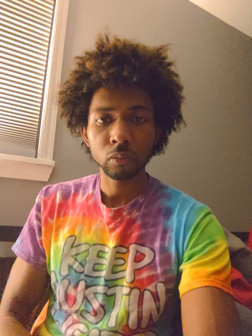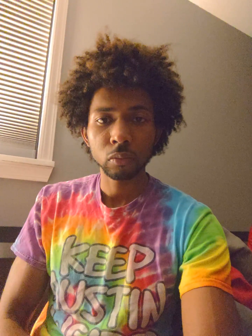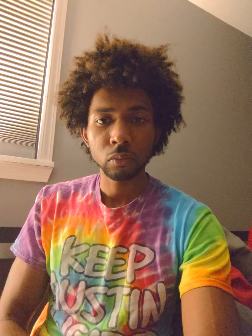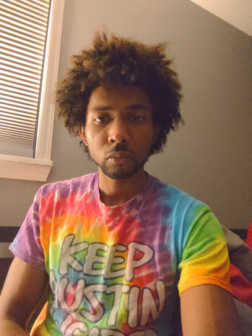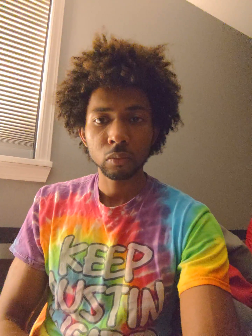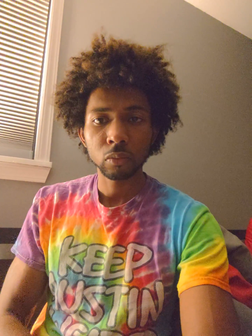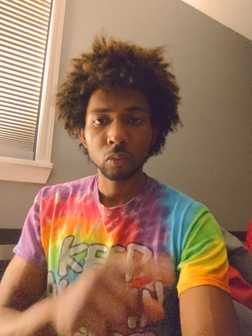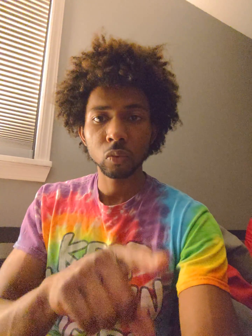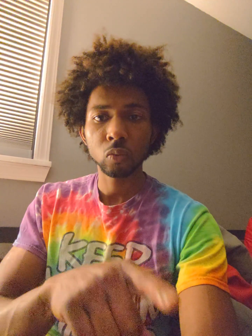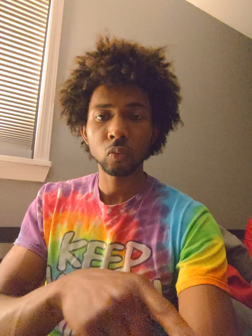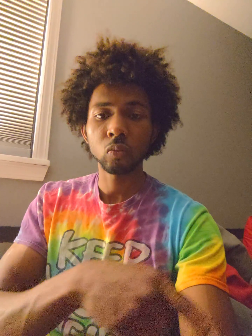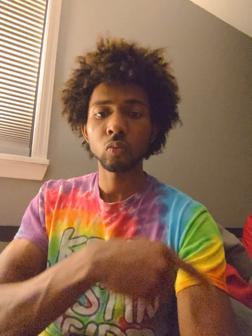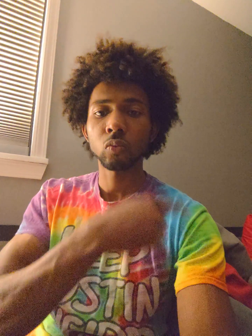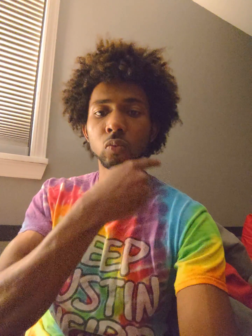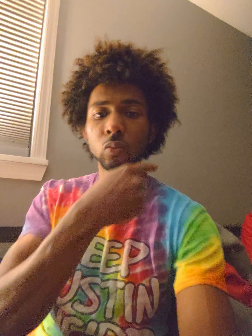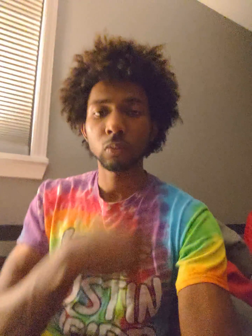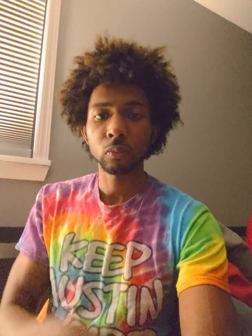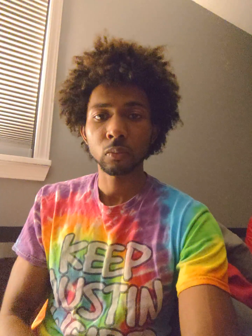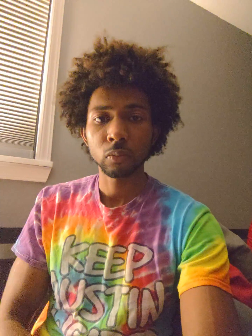long